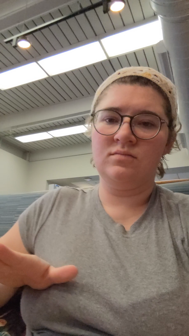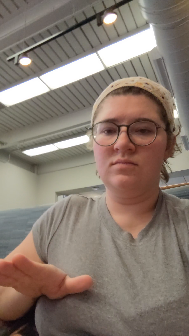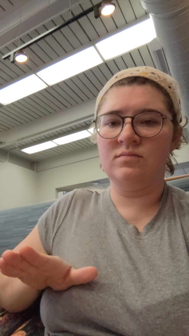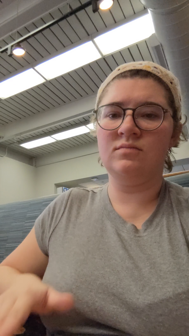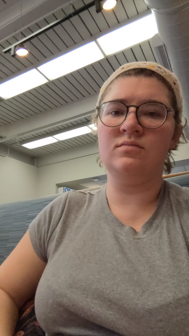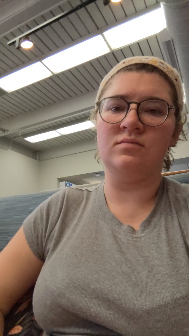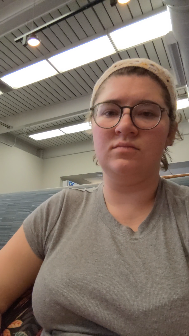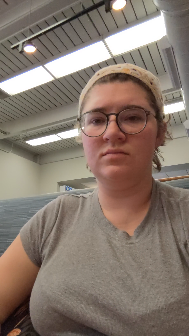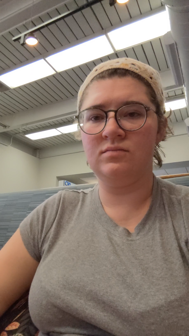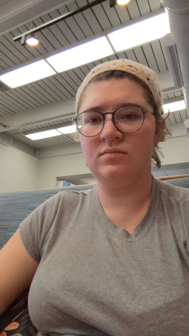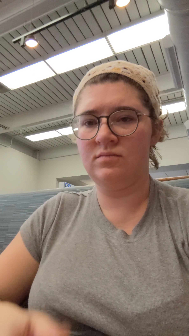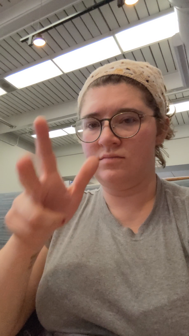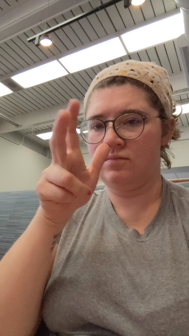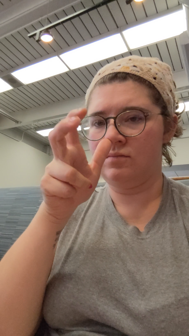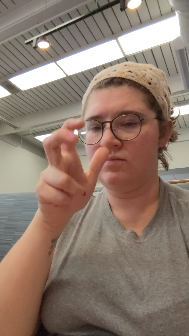ant